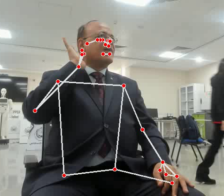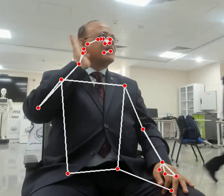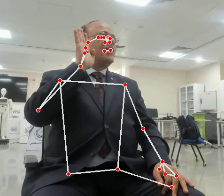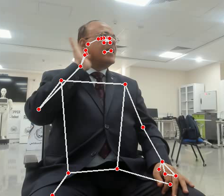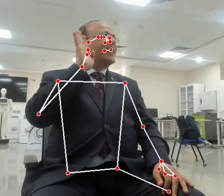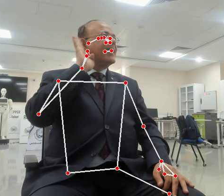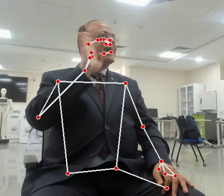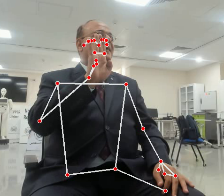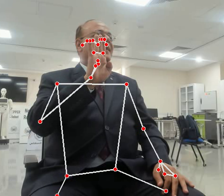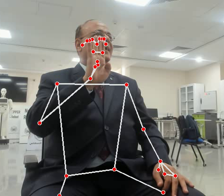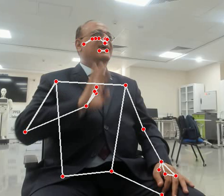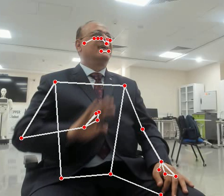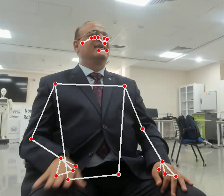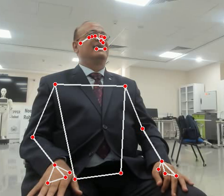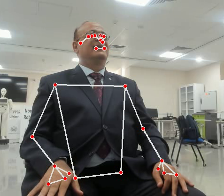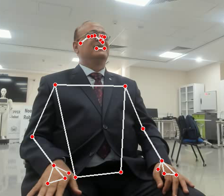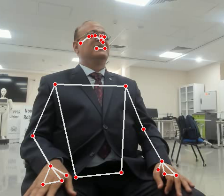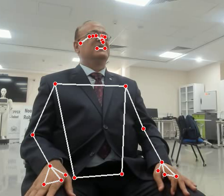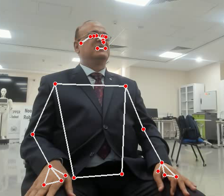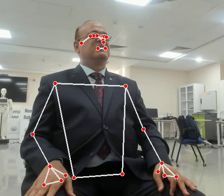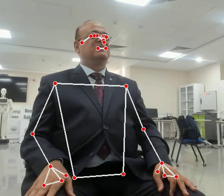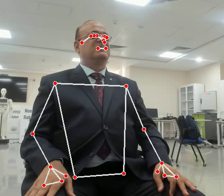fokk many